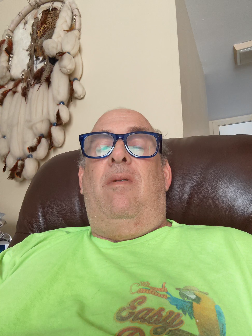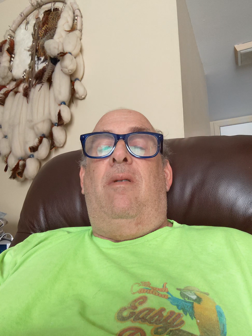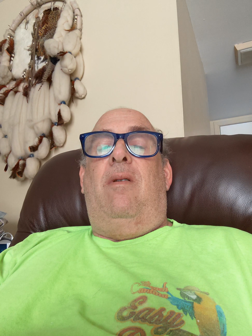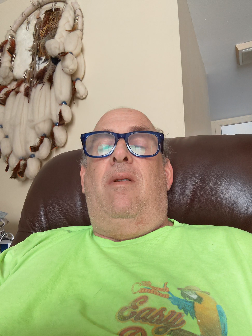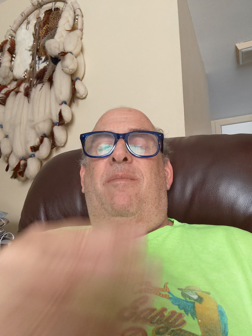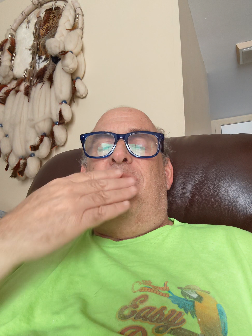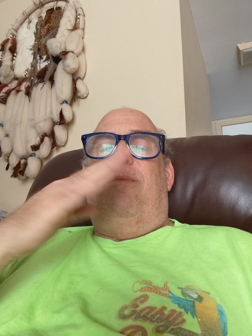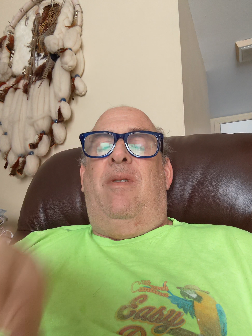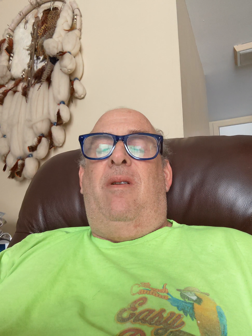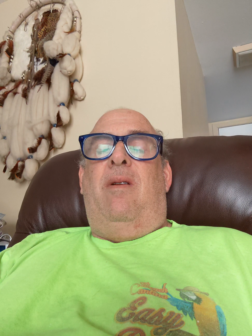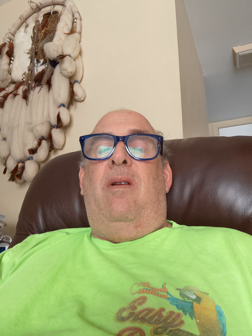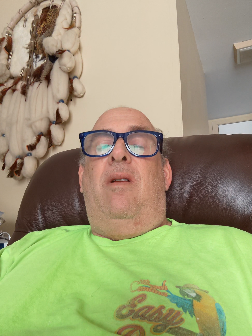bad